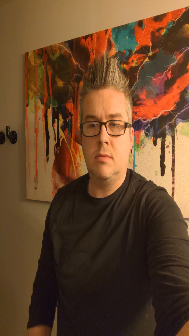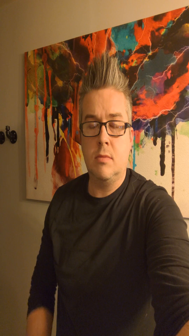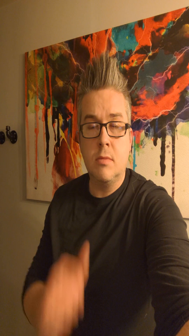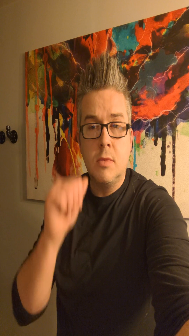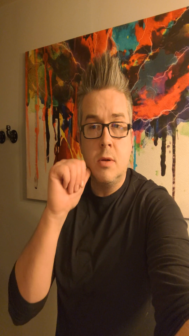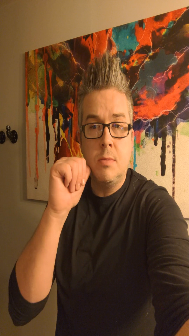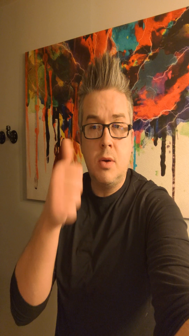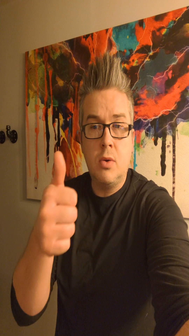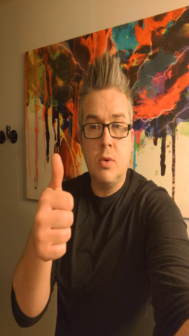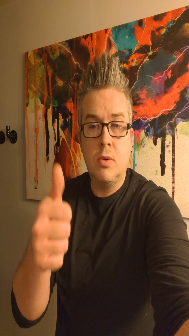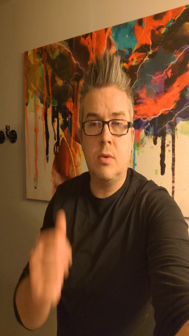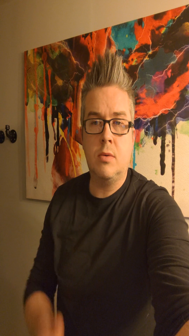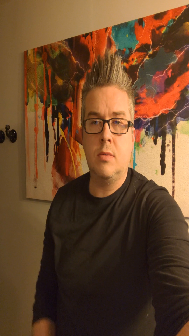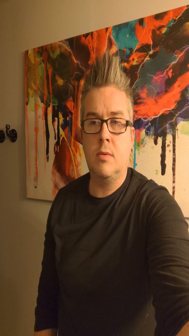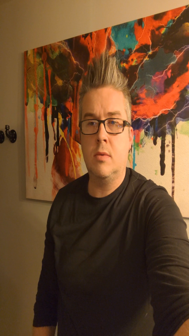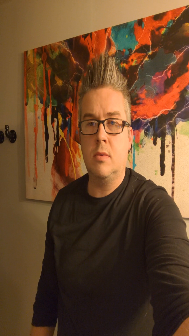tomorrow